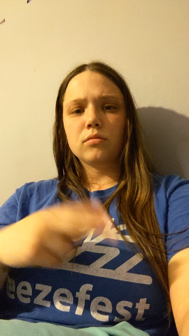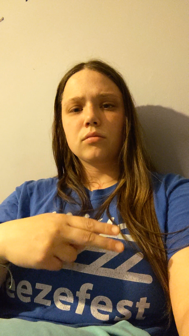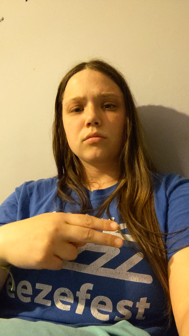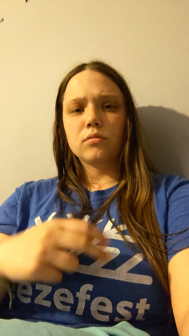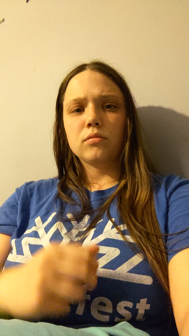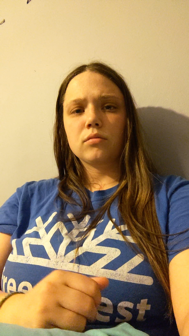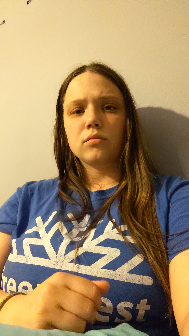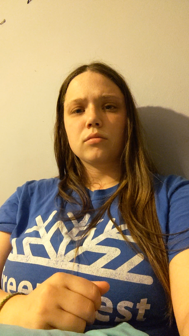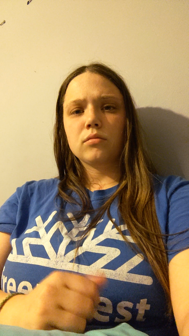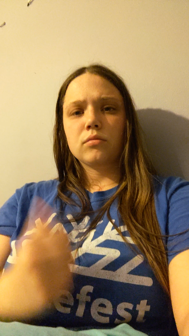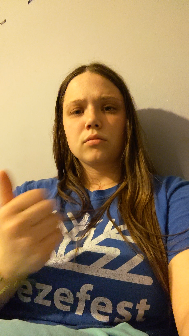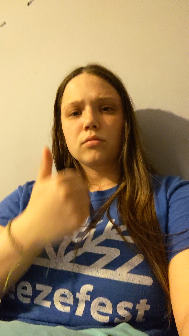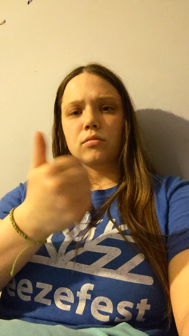chase